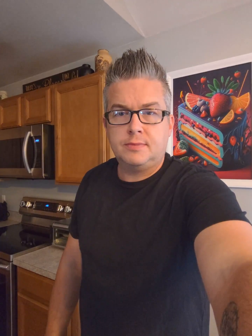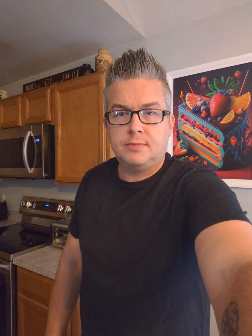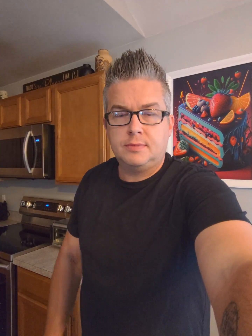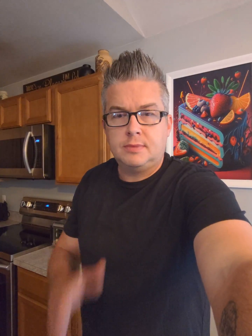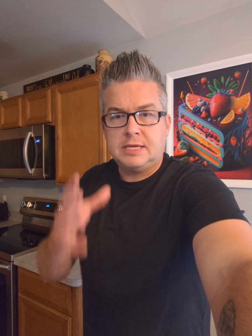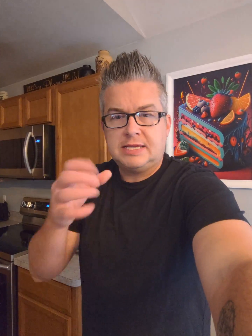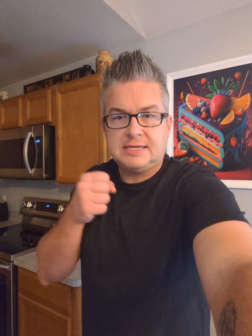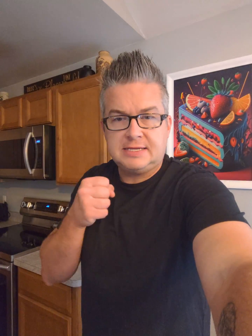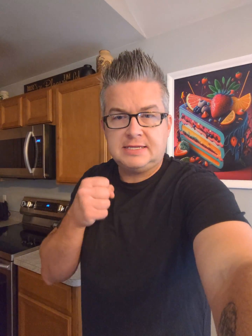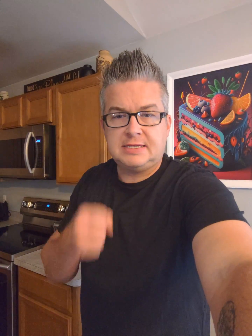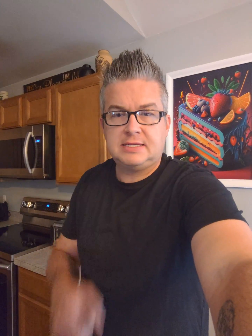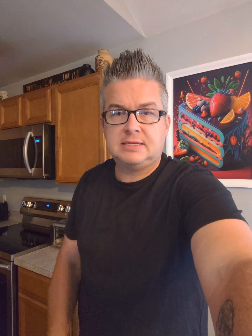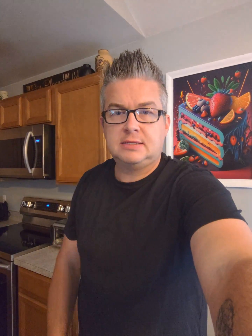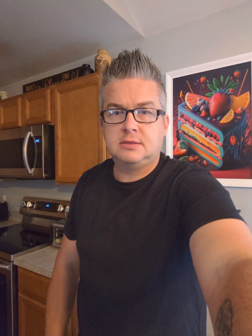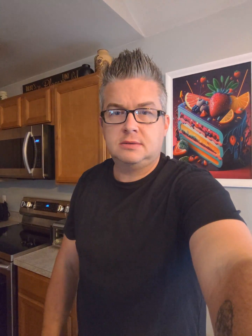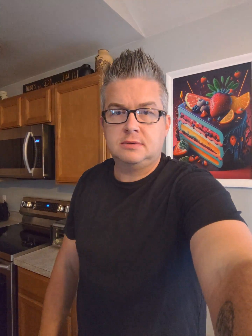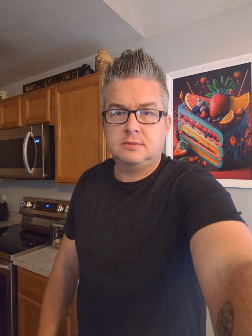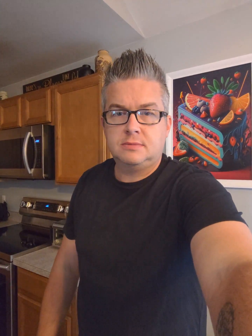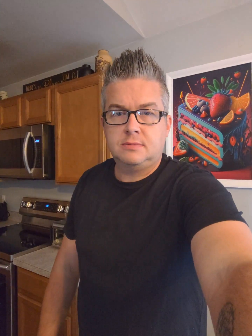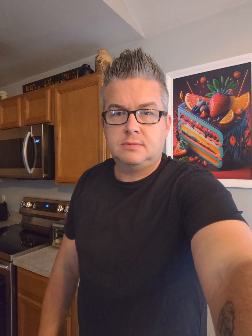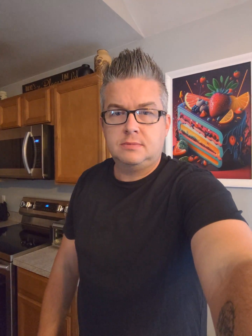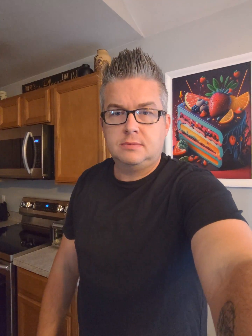get